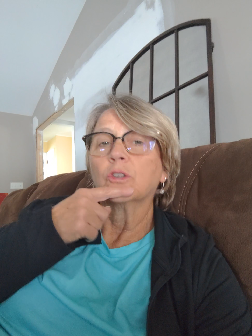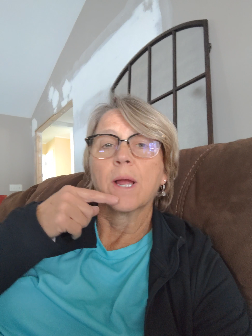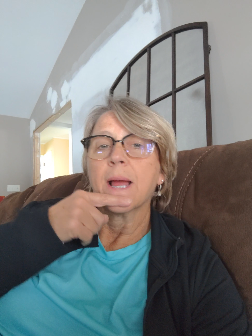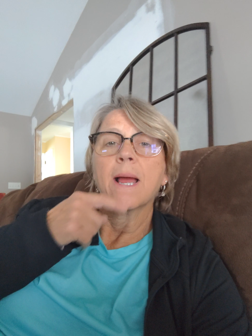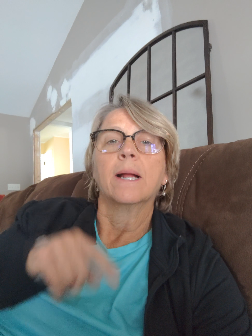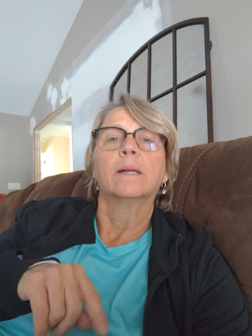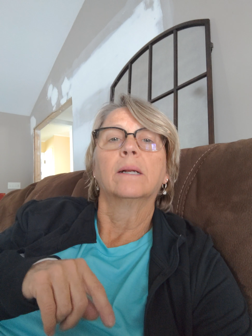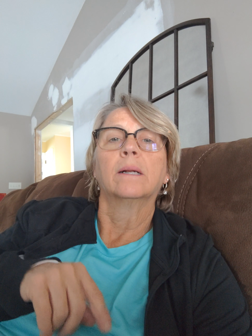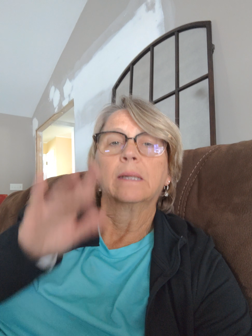chin